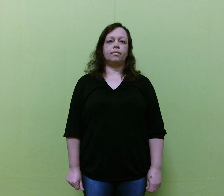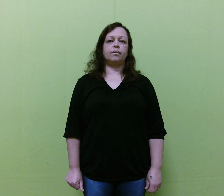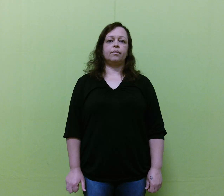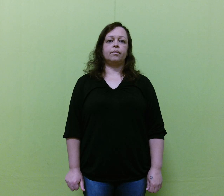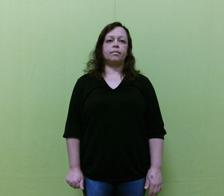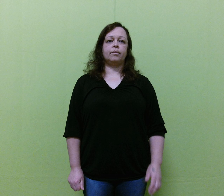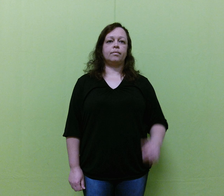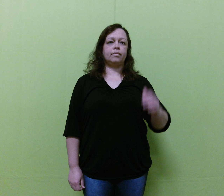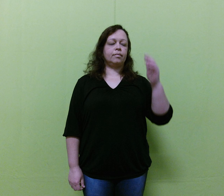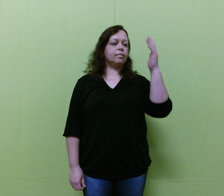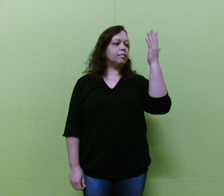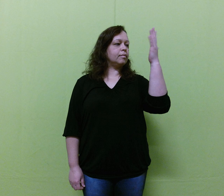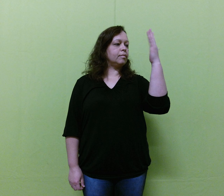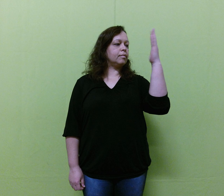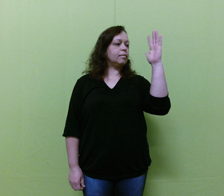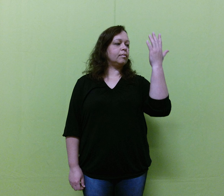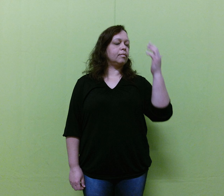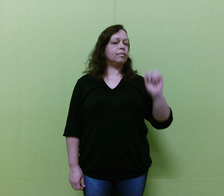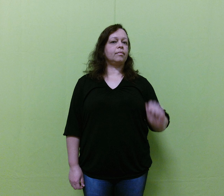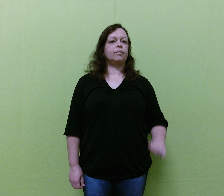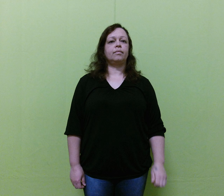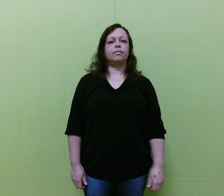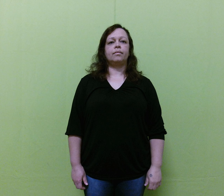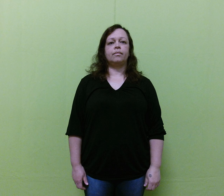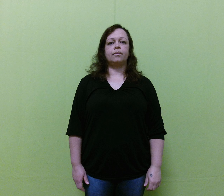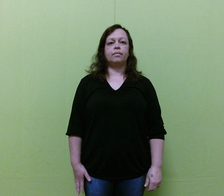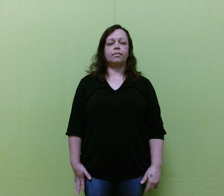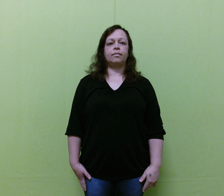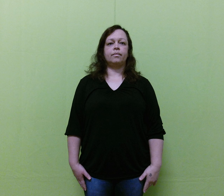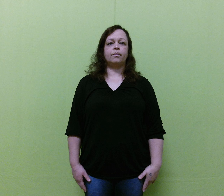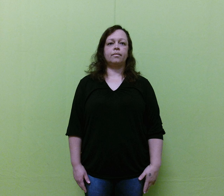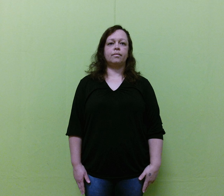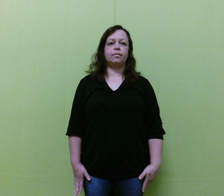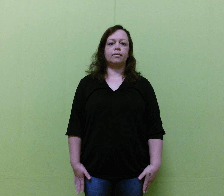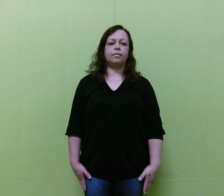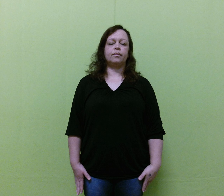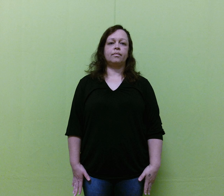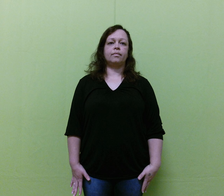espelho